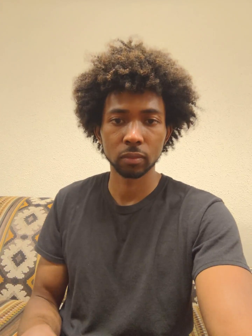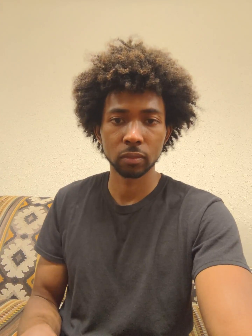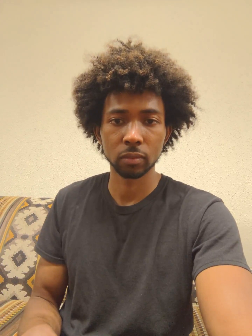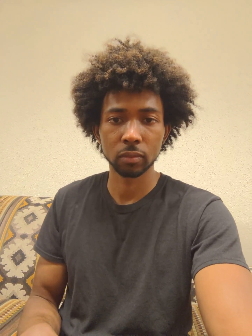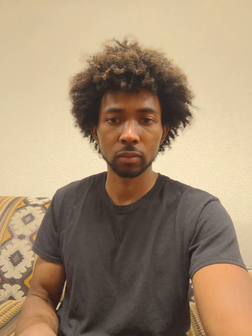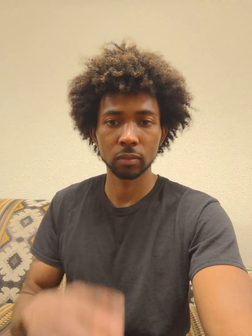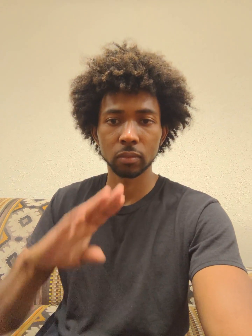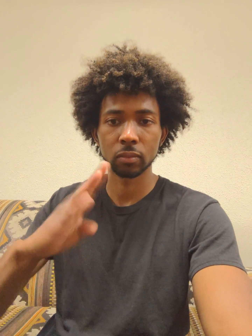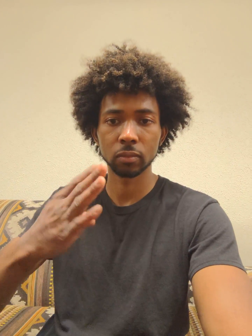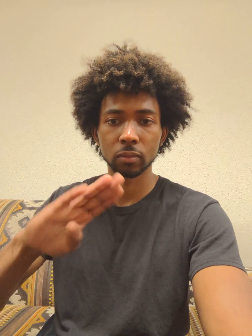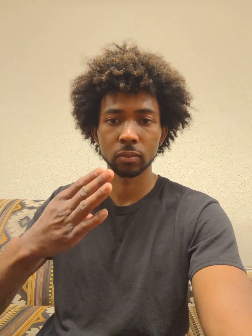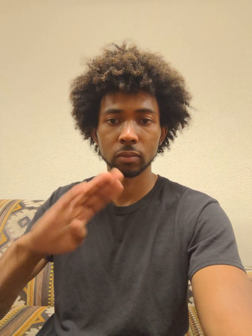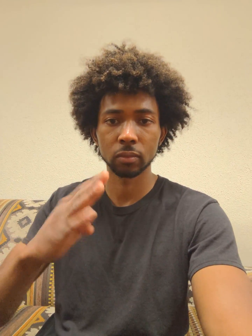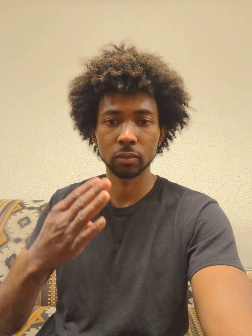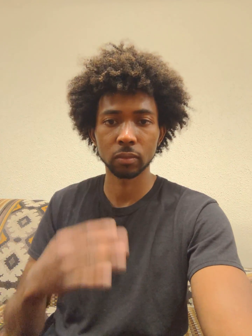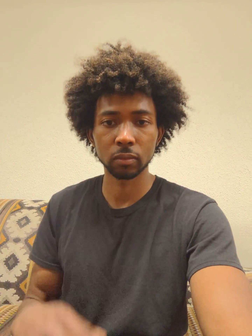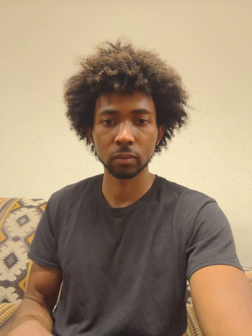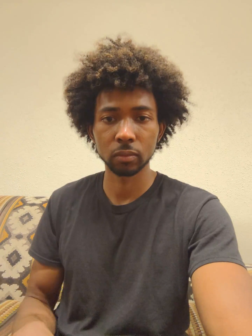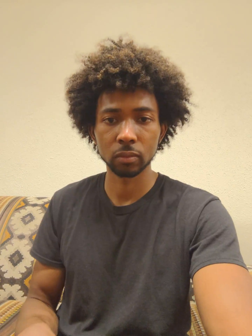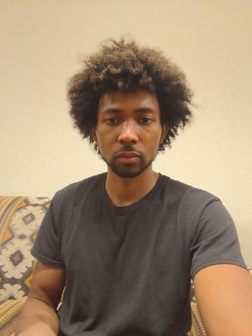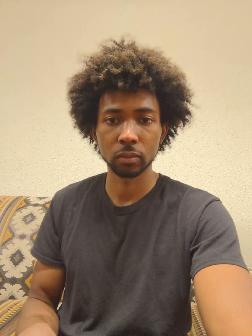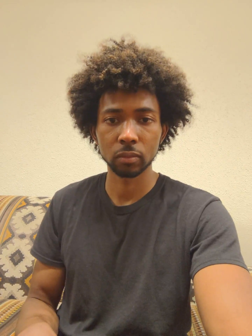downtown